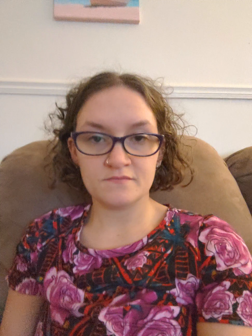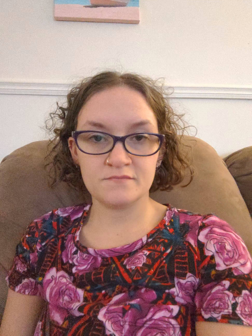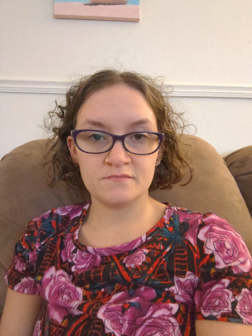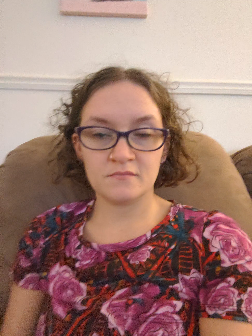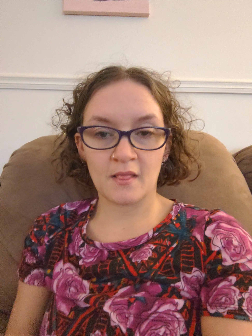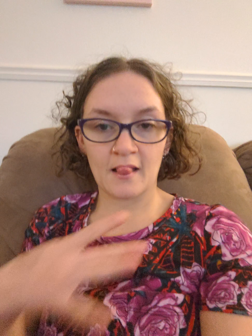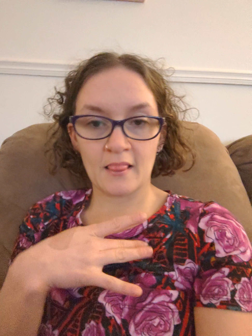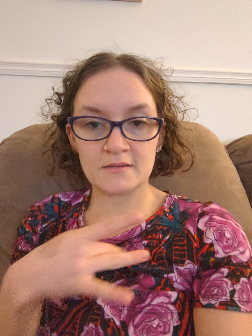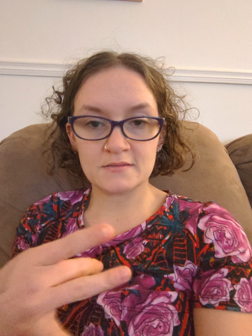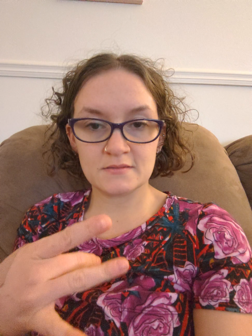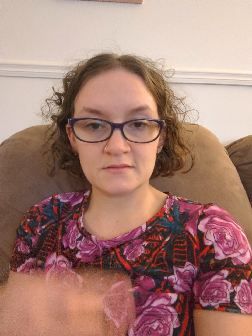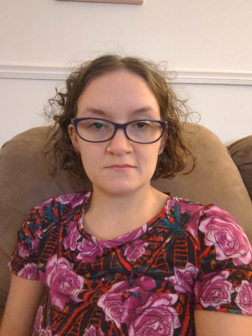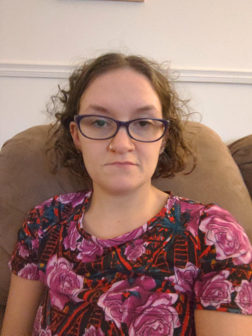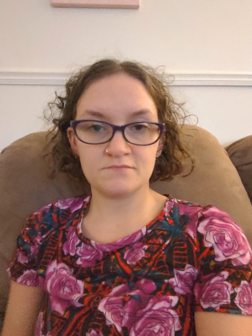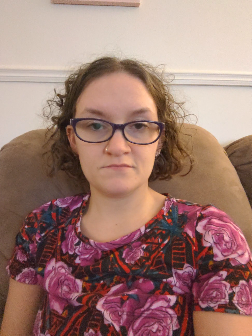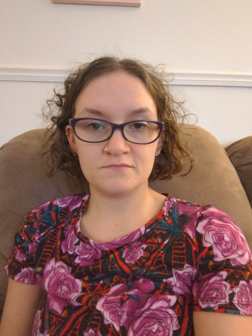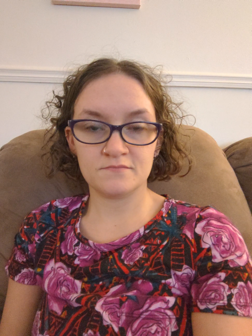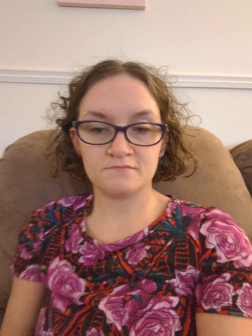like